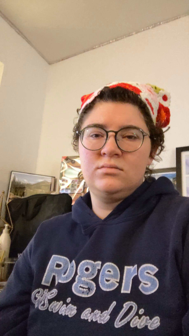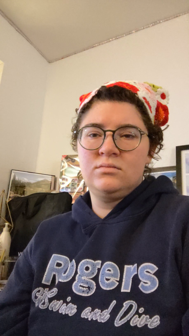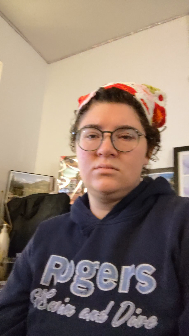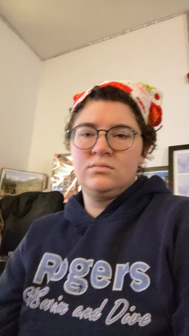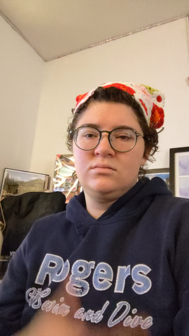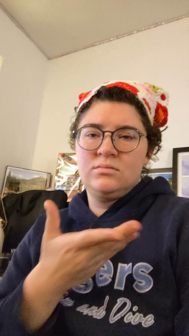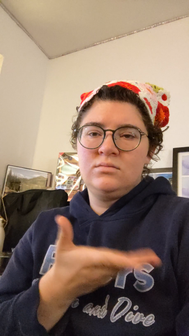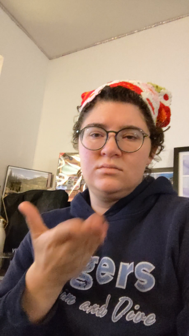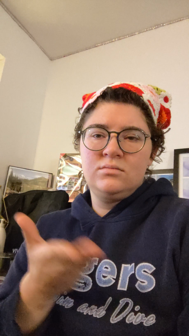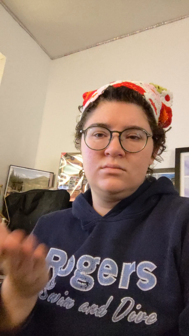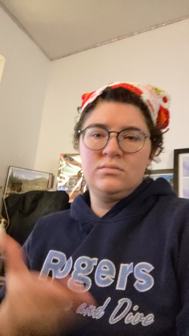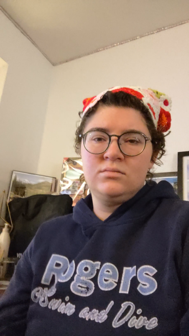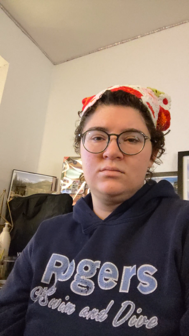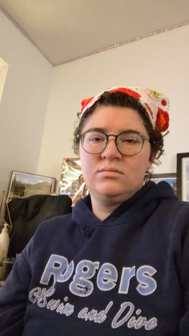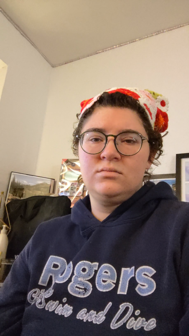carry